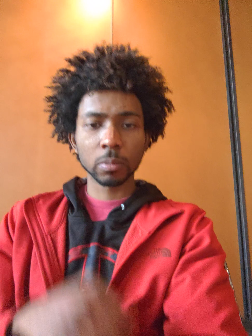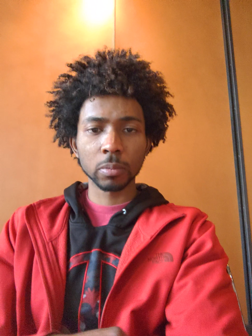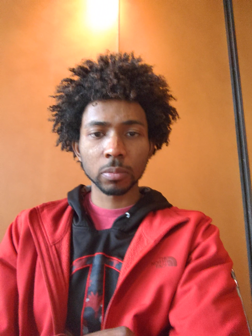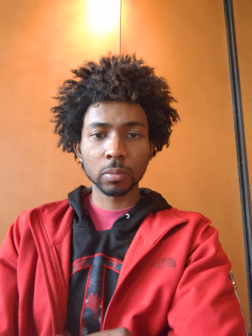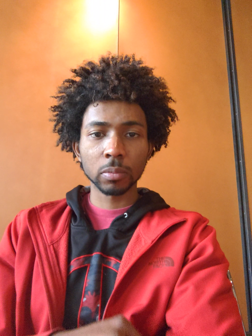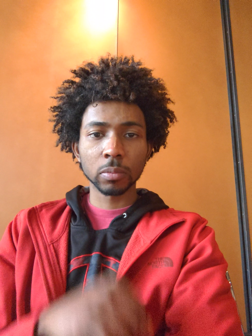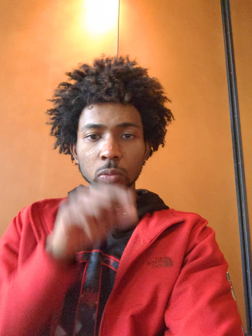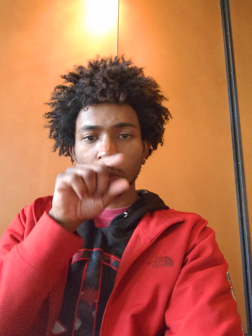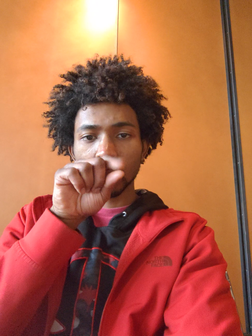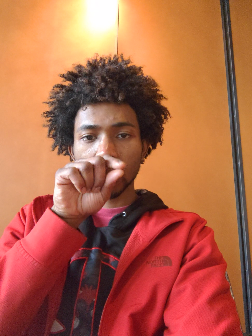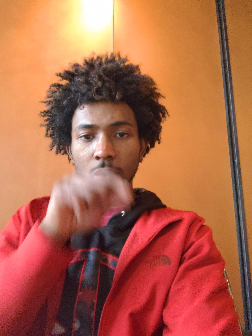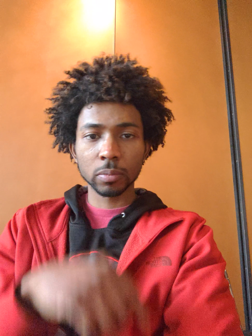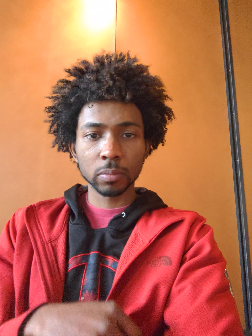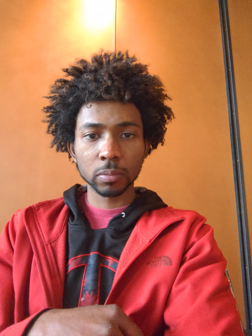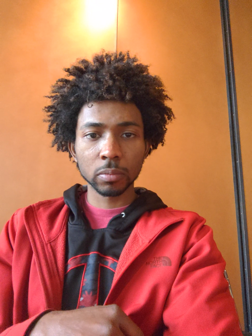bird